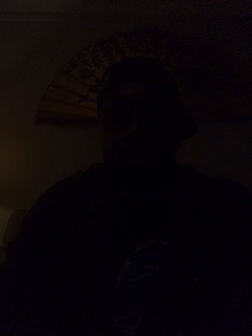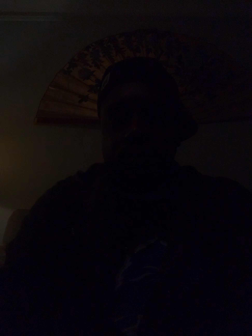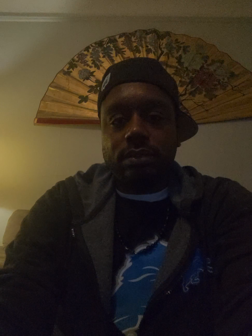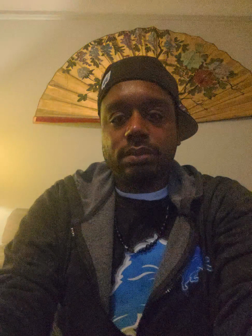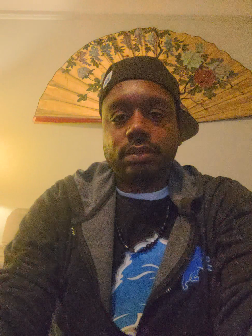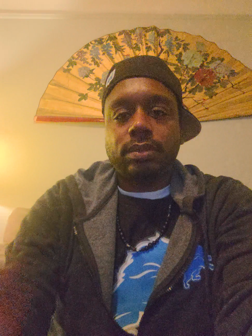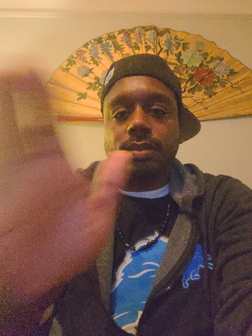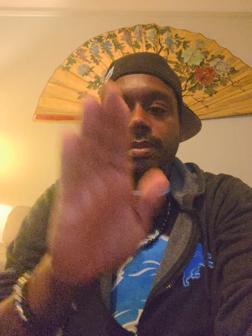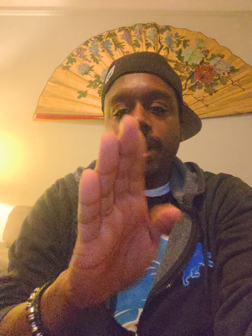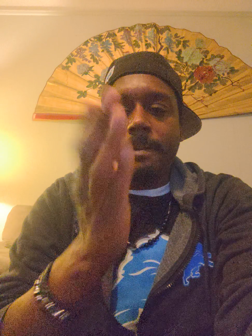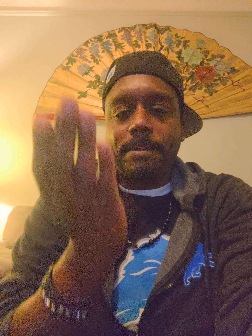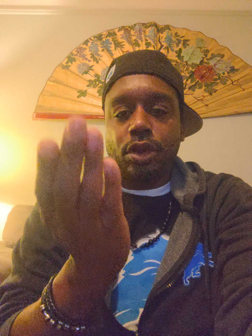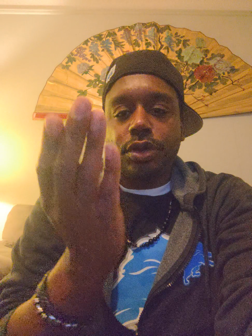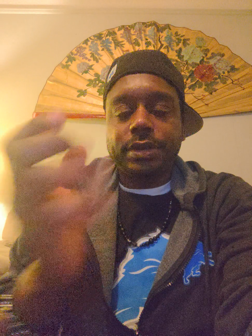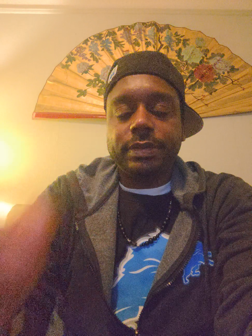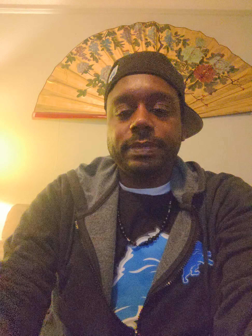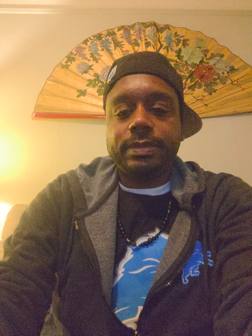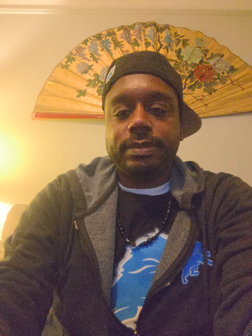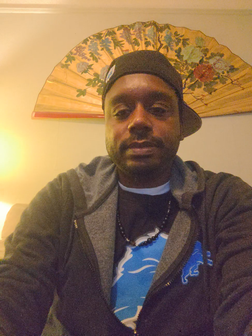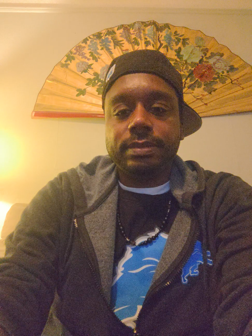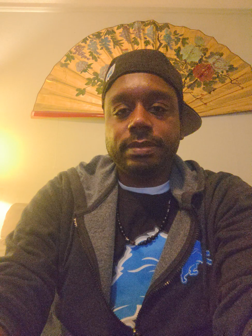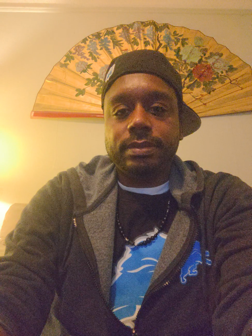book